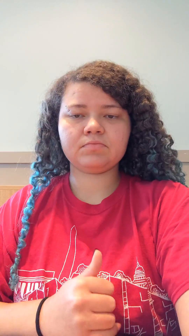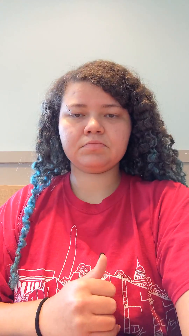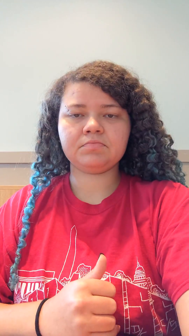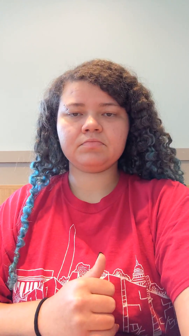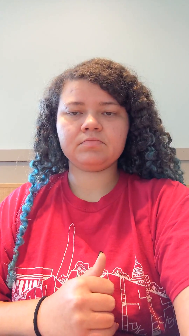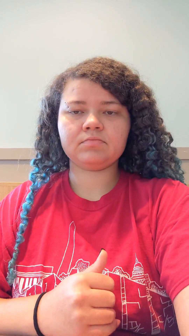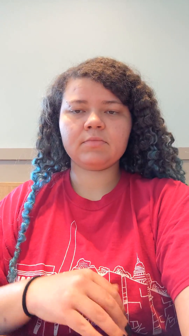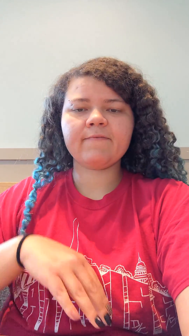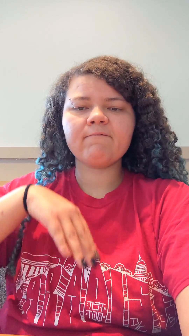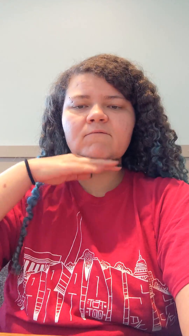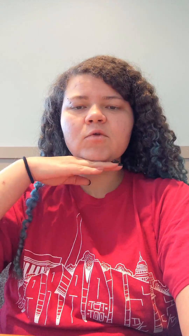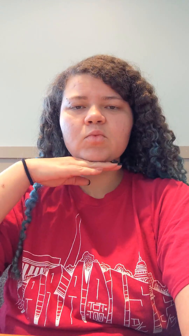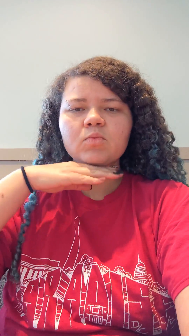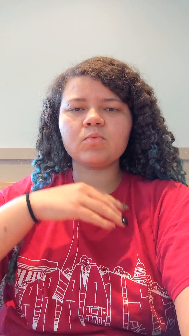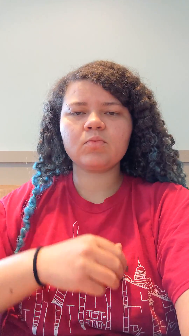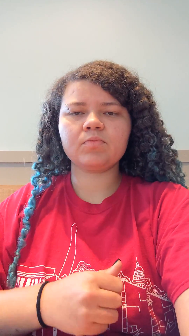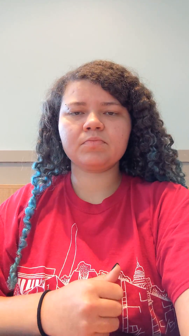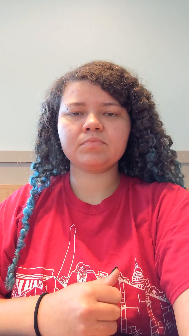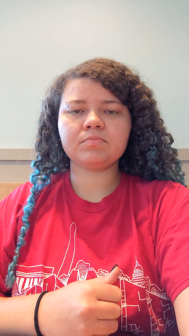full